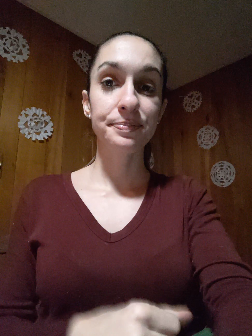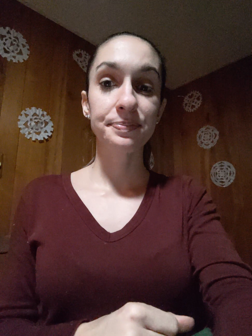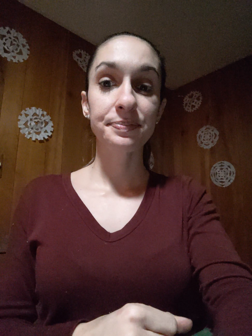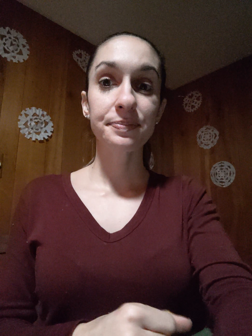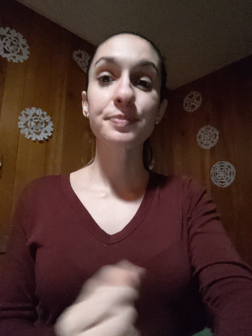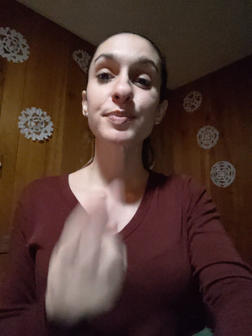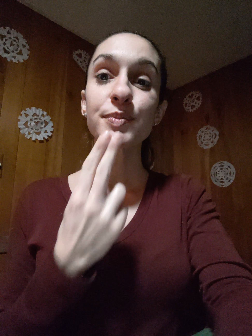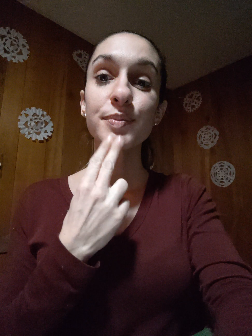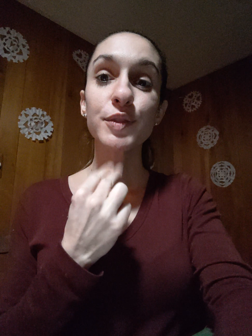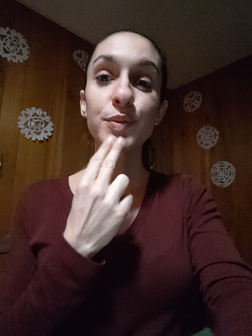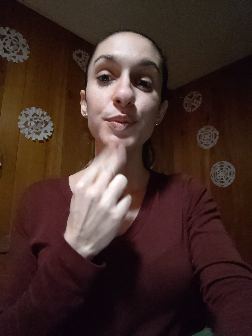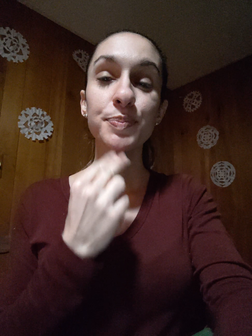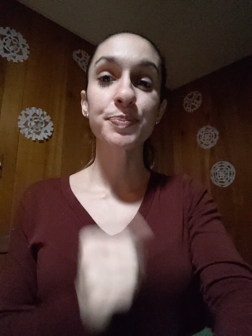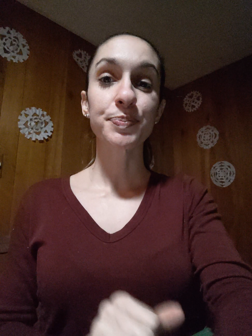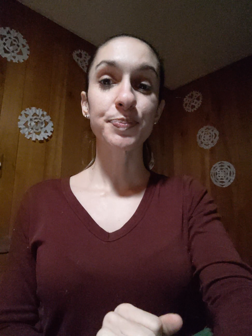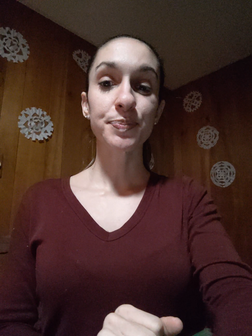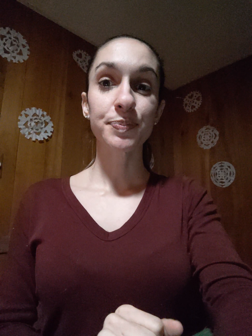cute